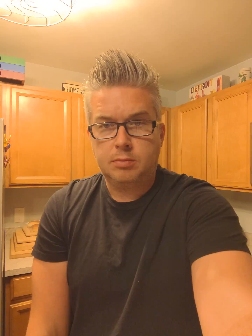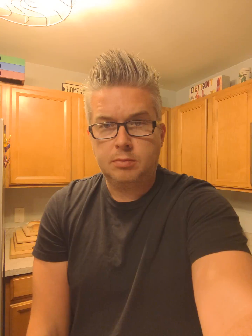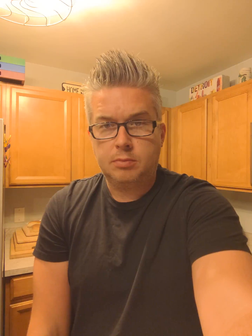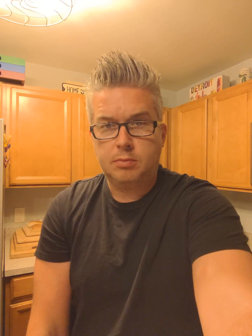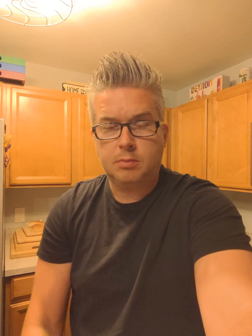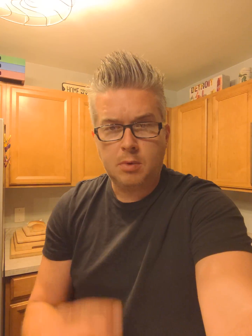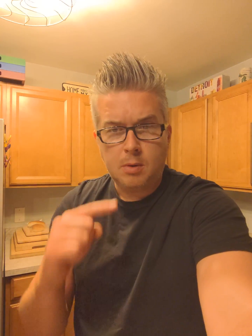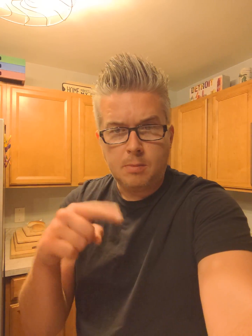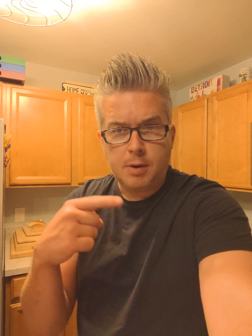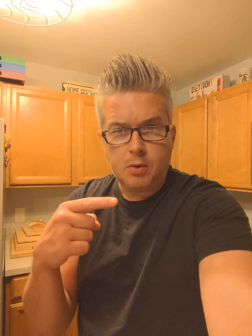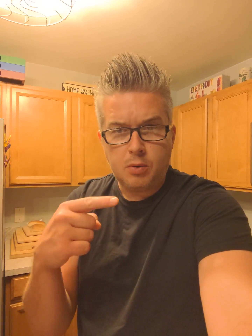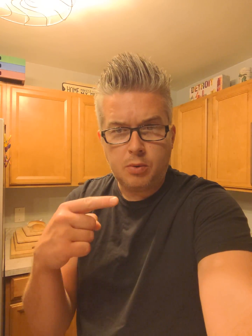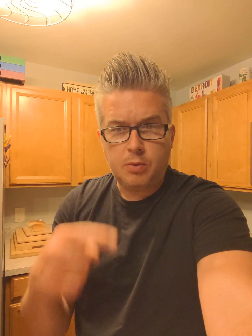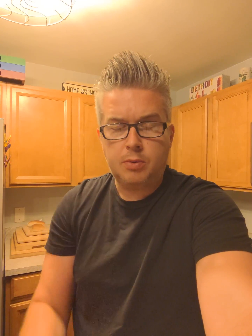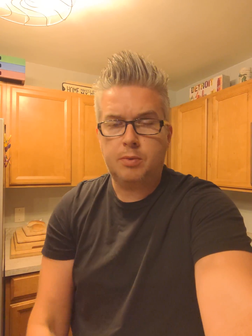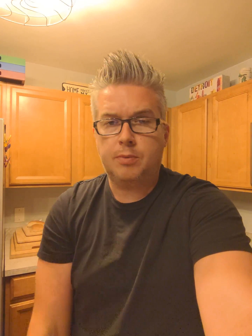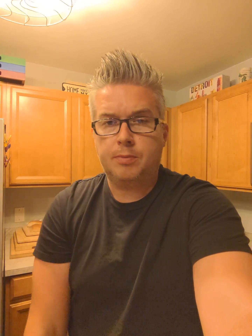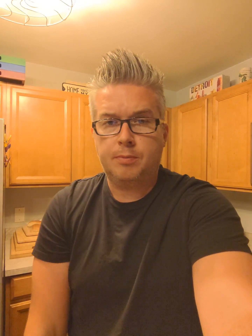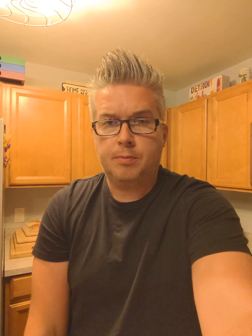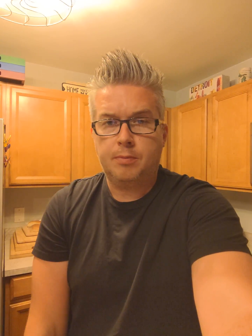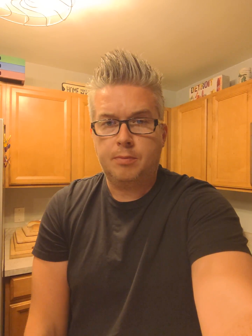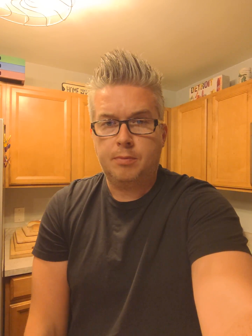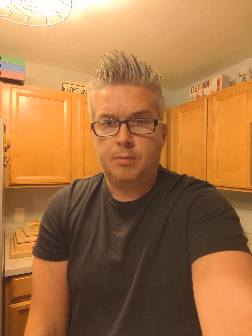about